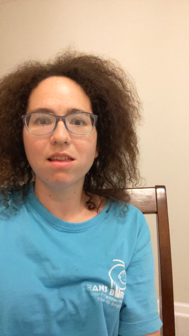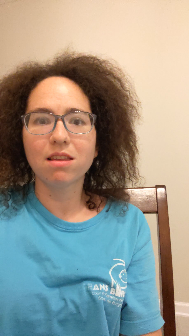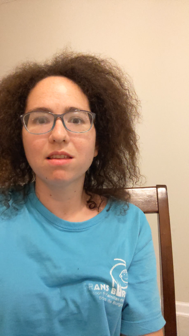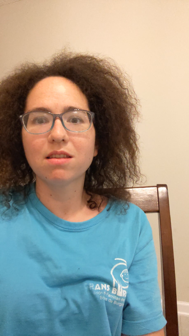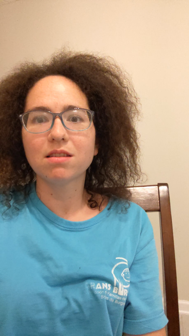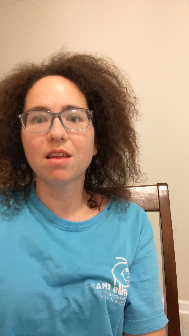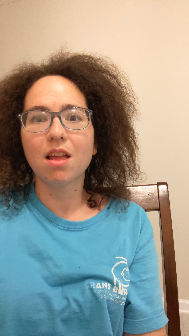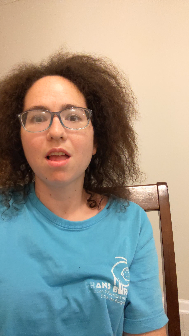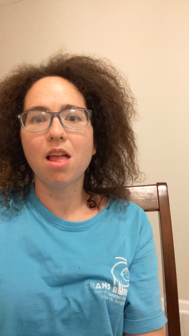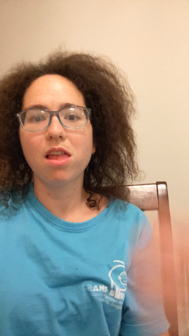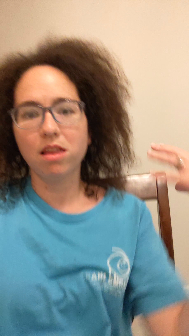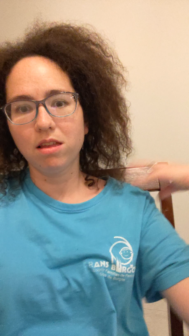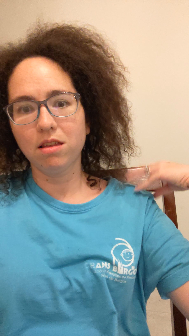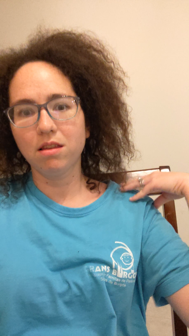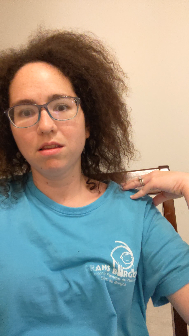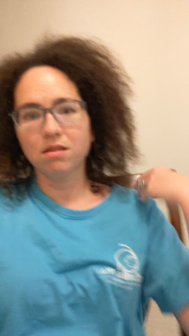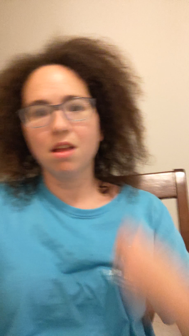shoulder